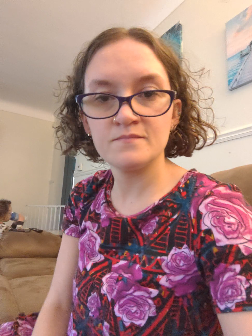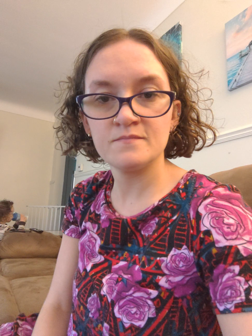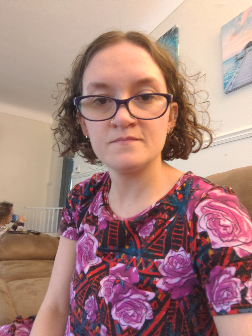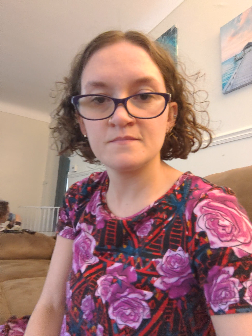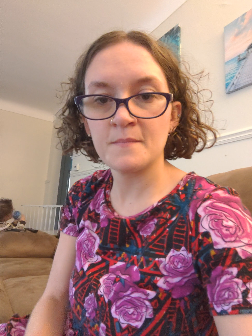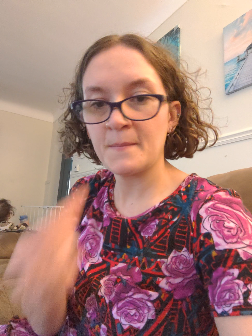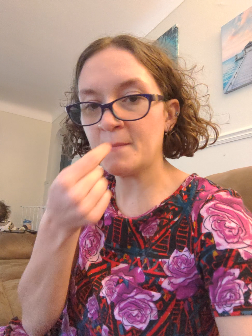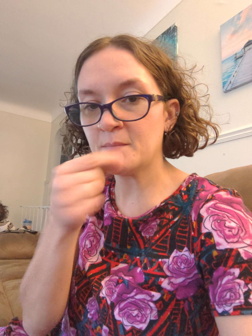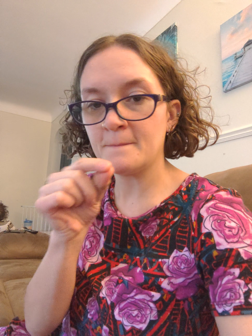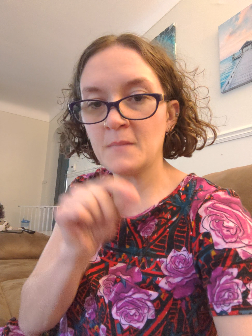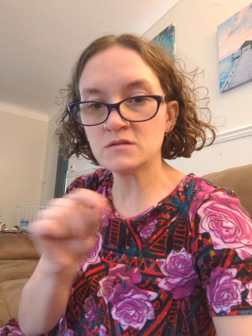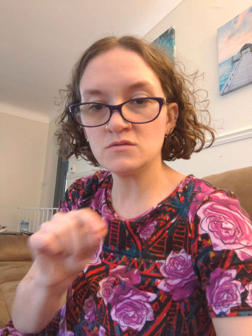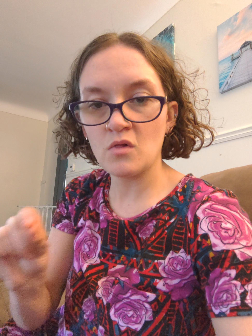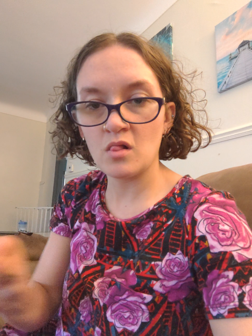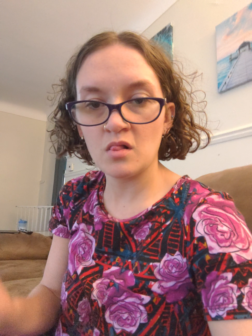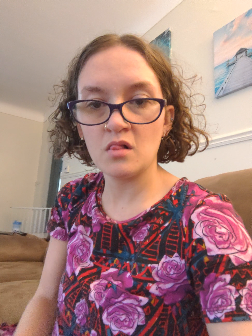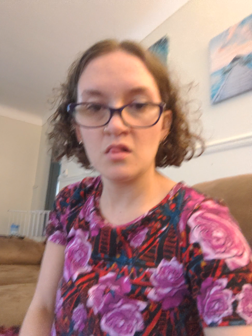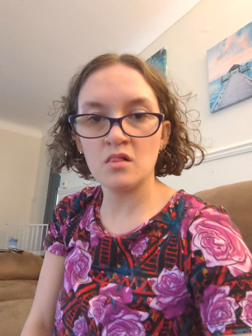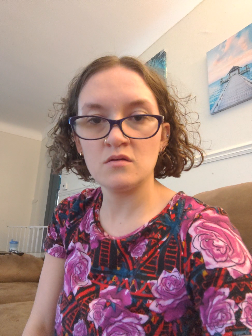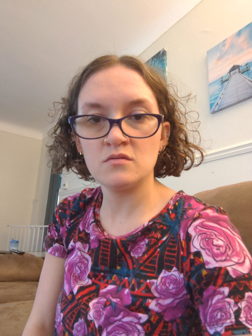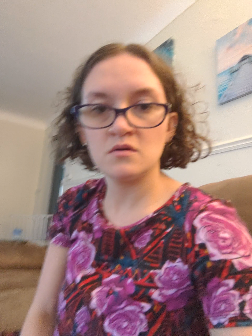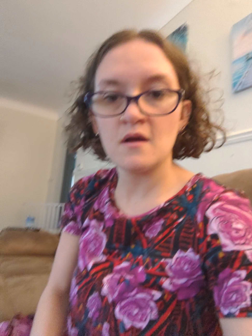pencil